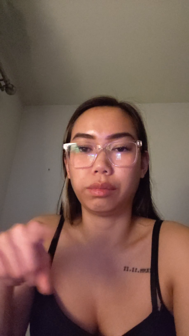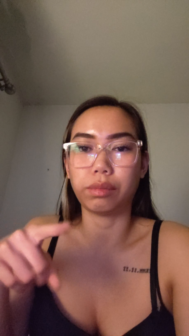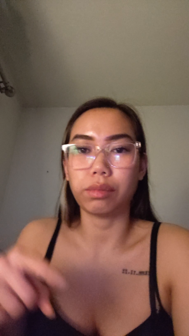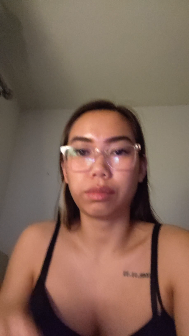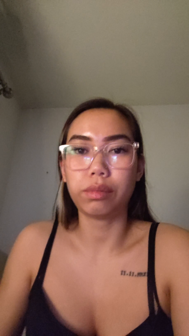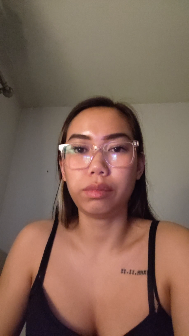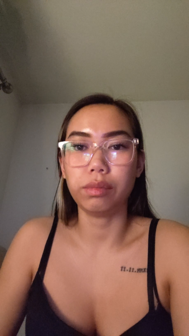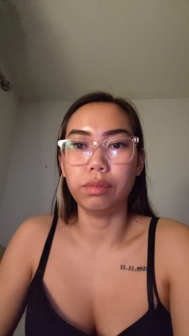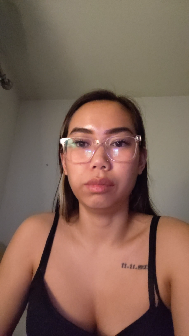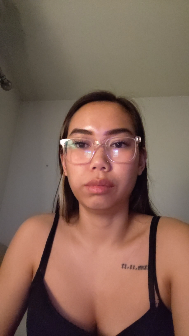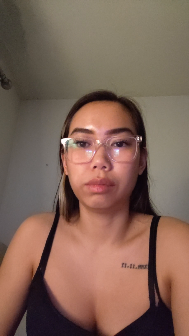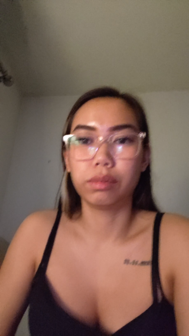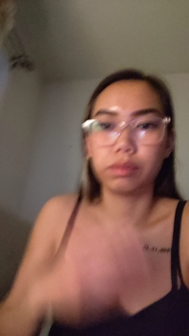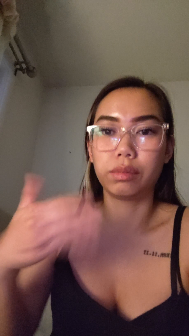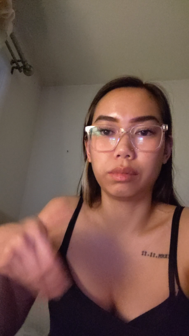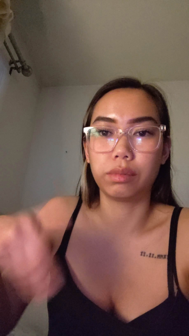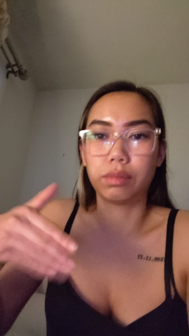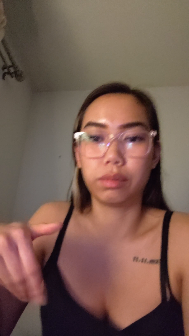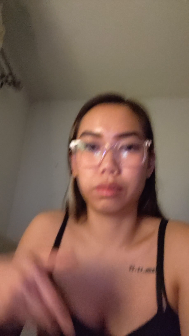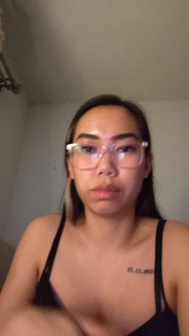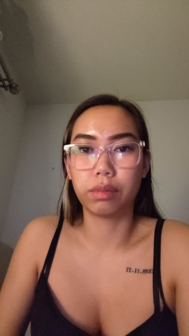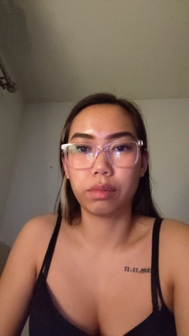shorts